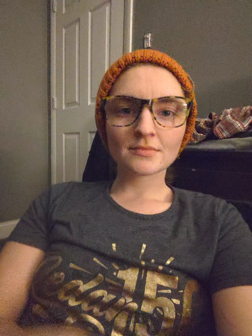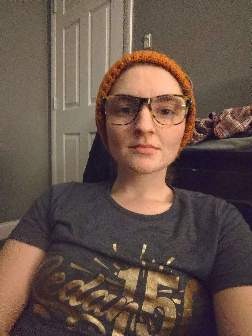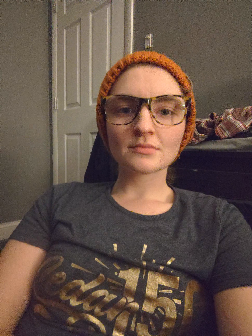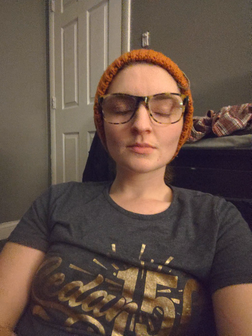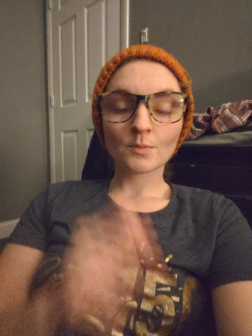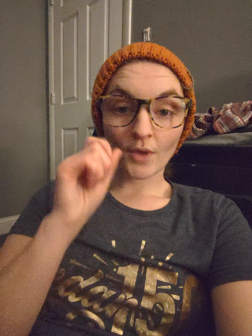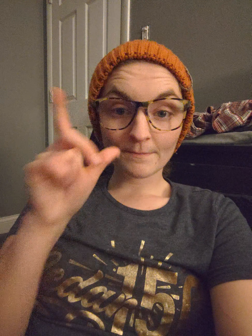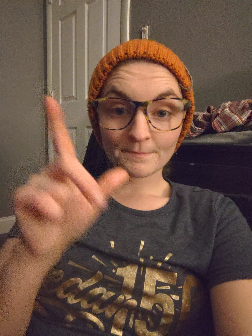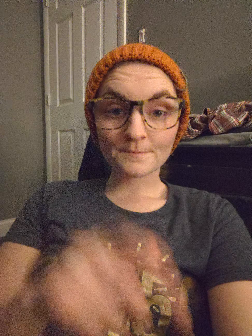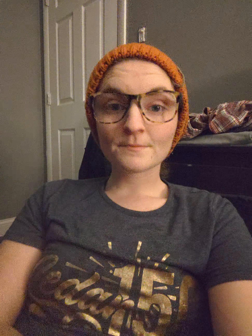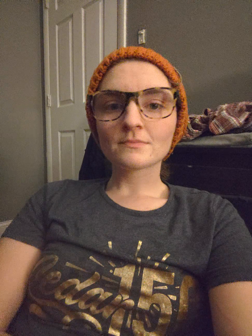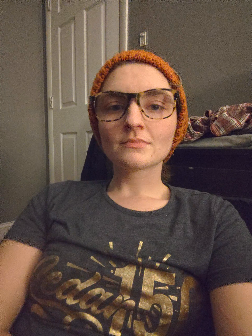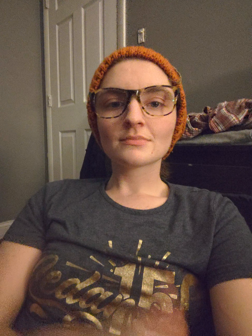awake